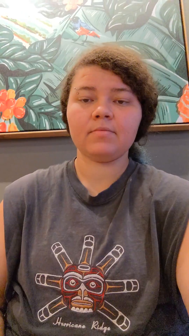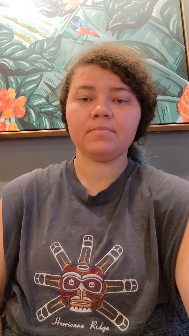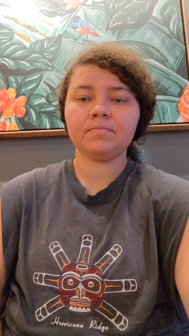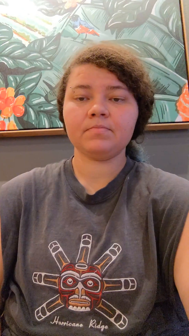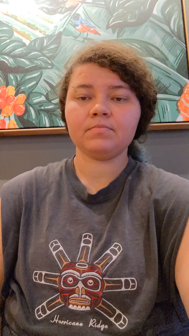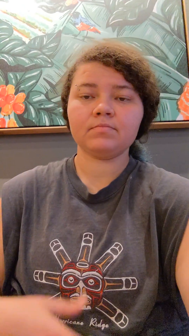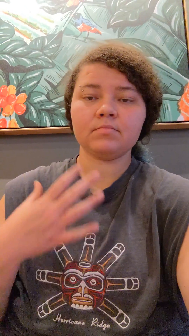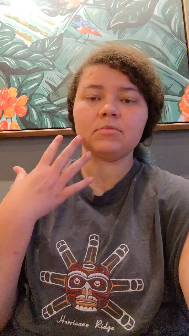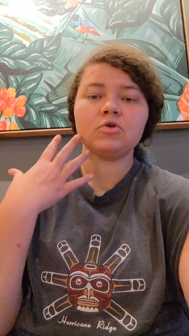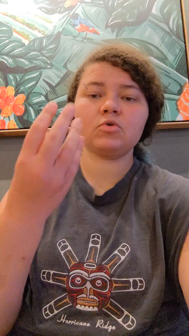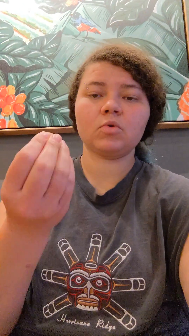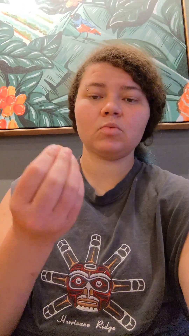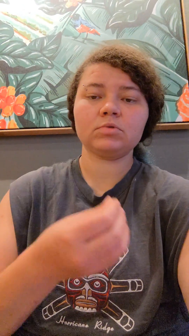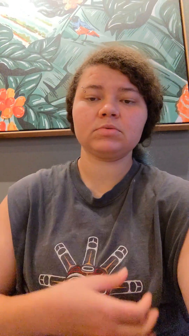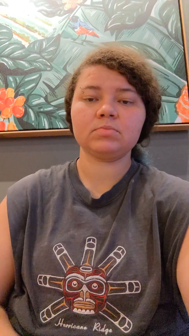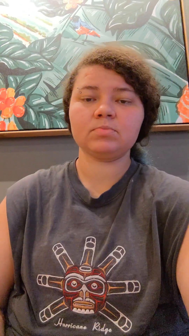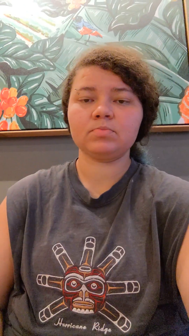going to